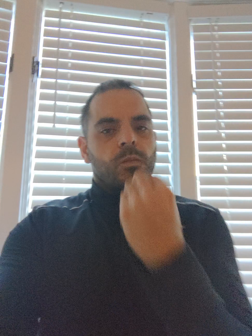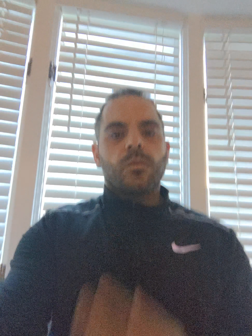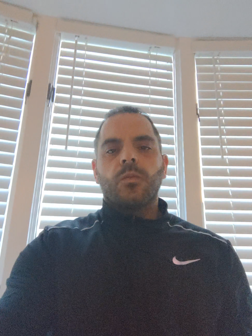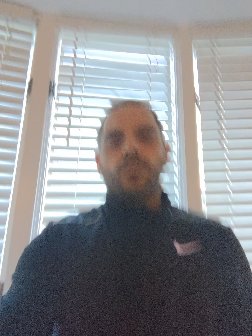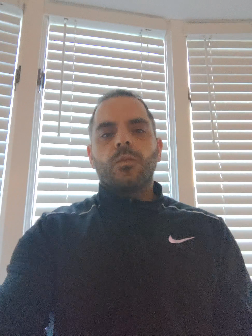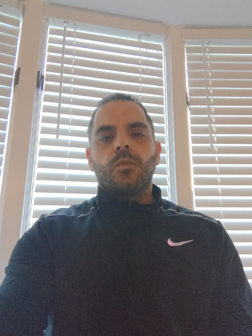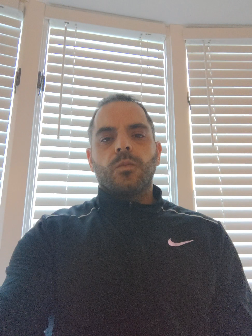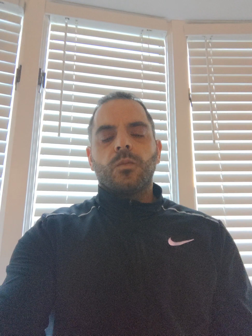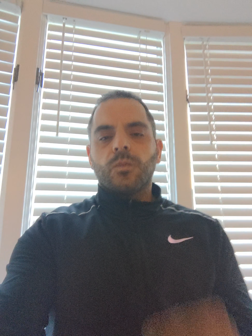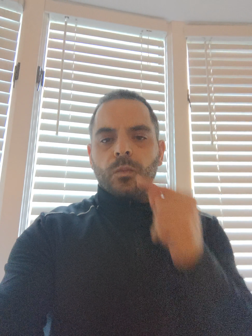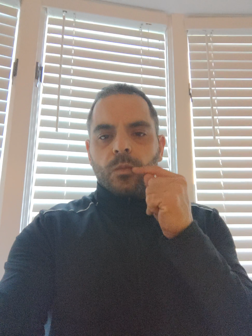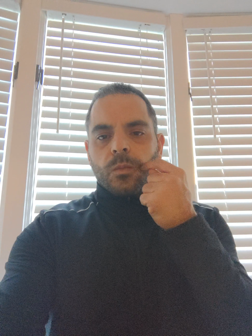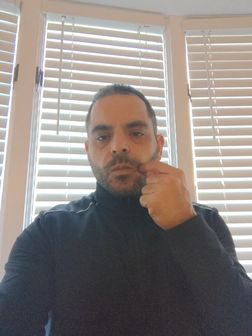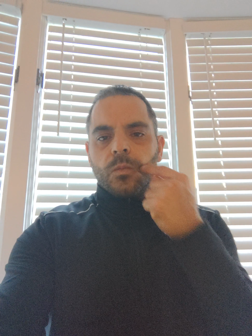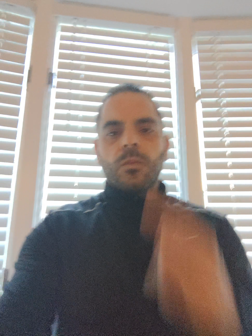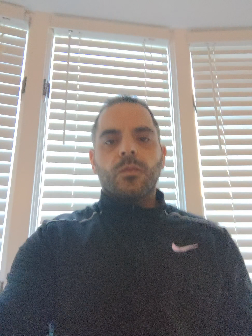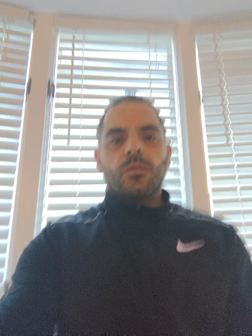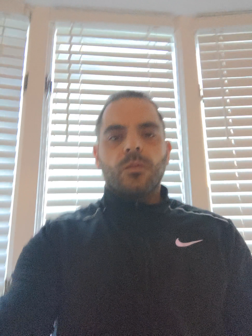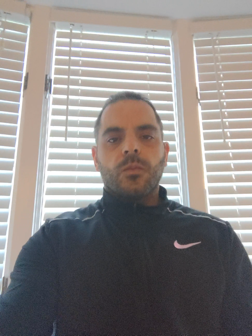smile